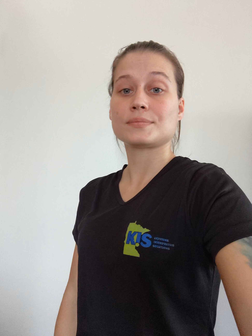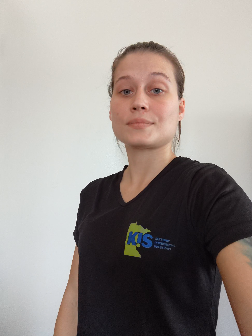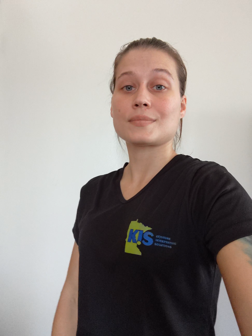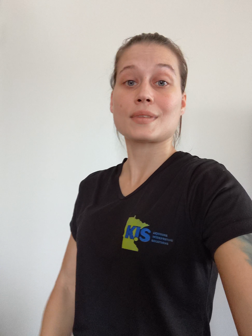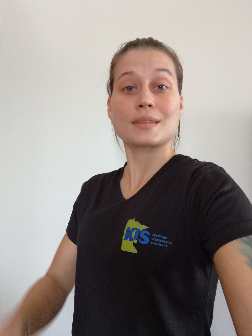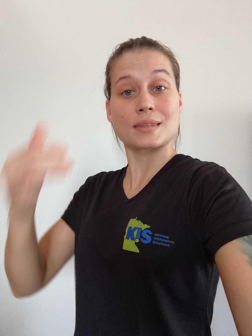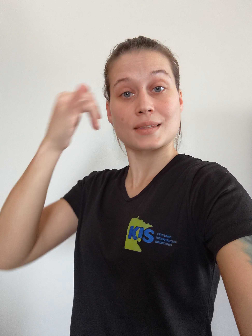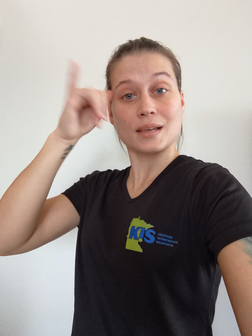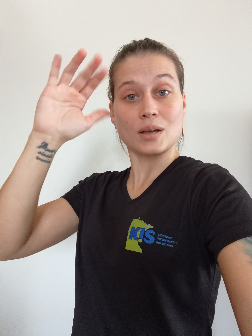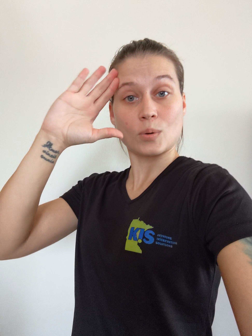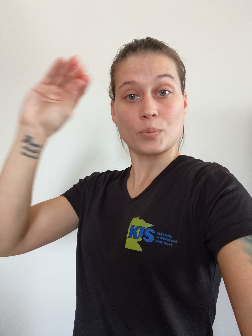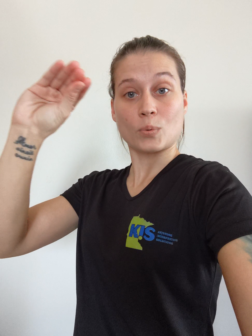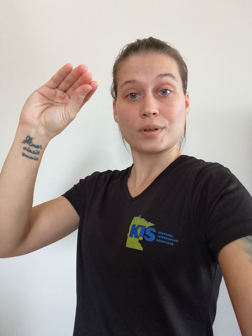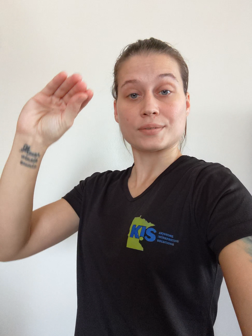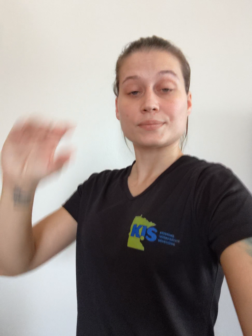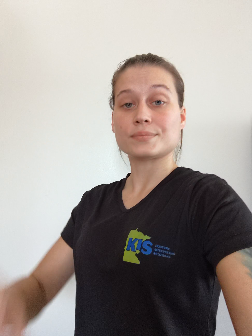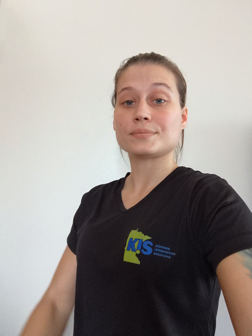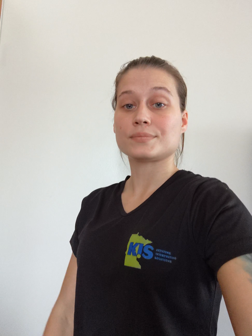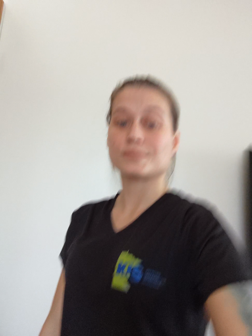cowboy